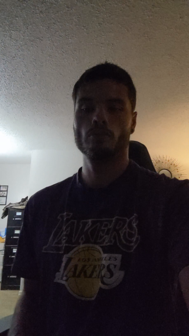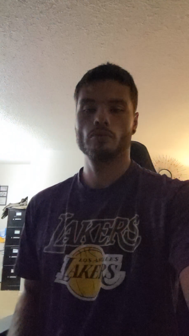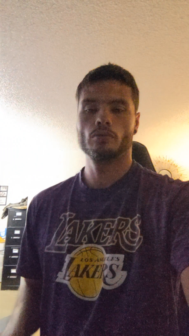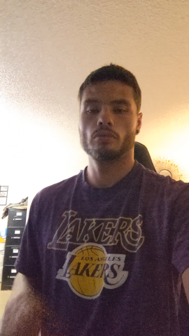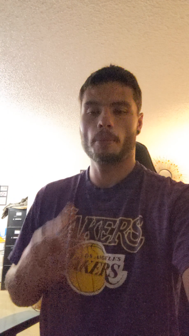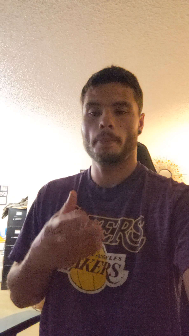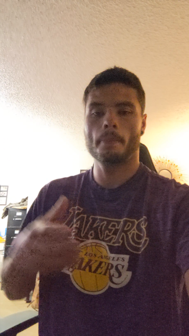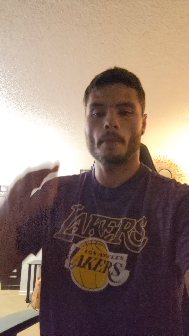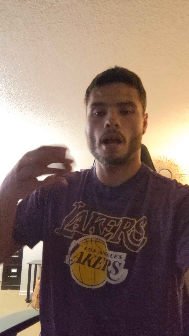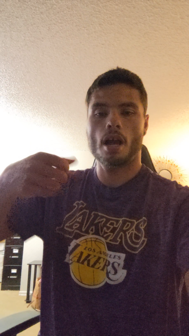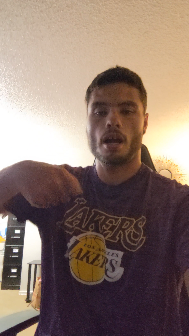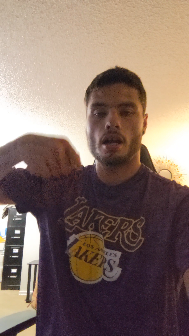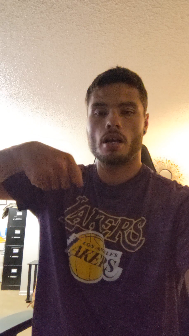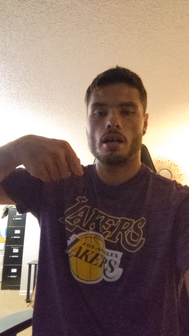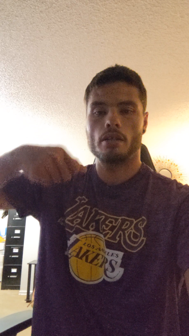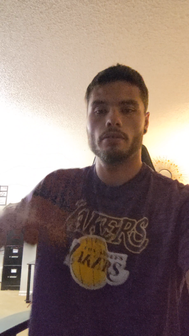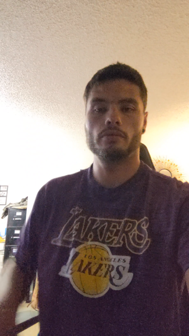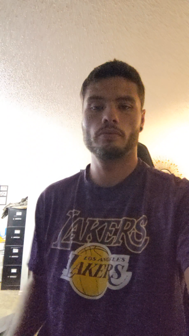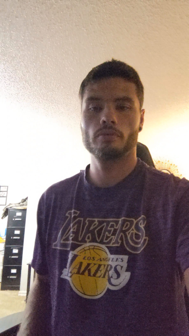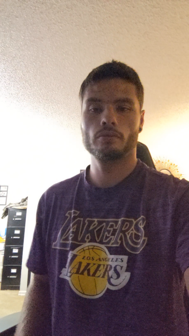bucket